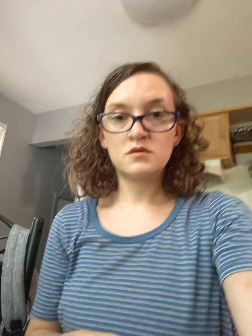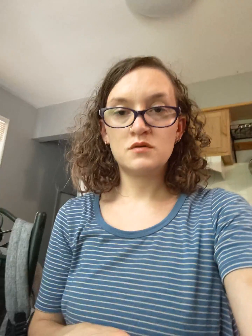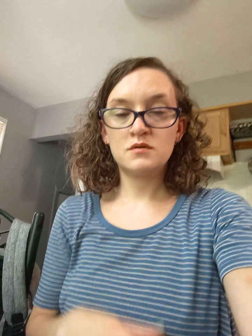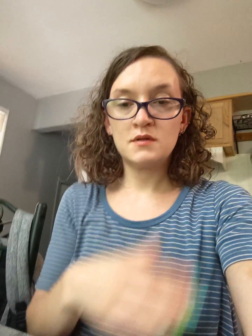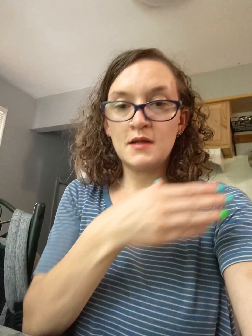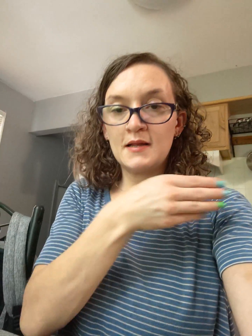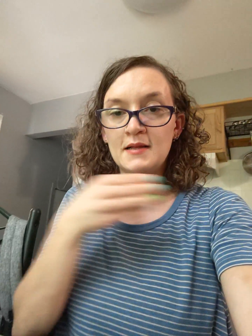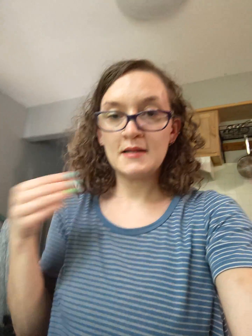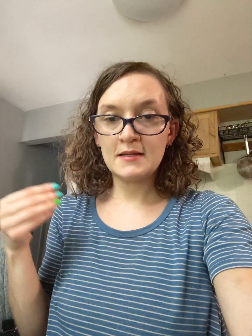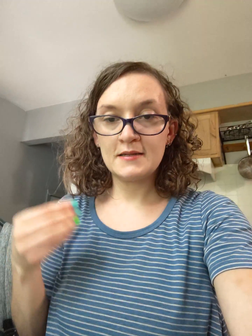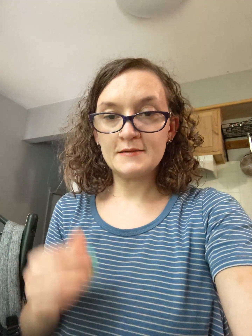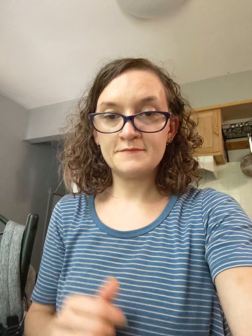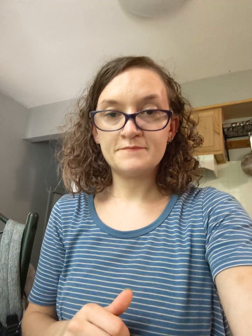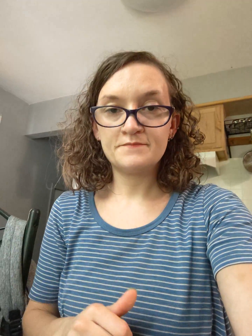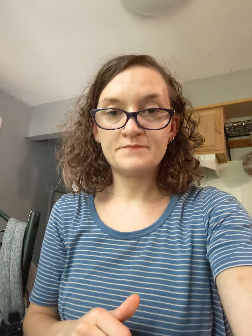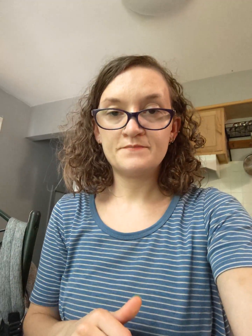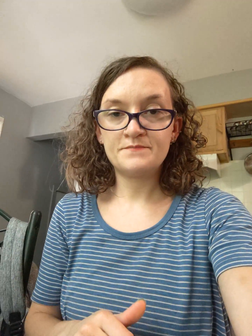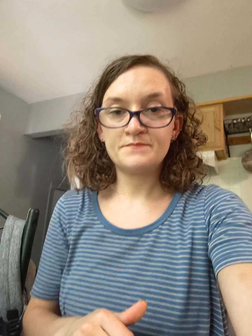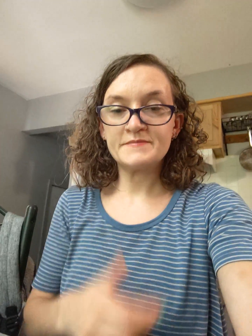and